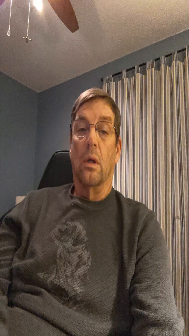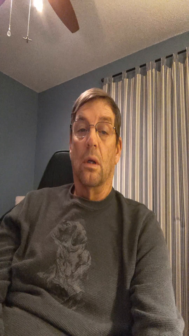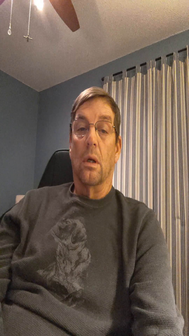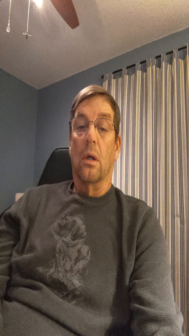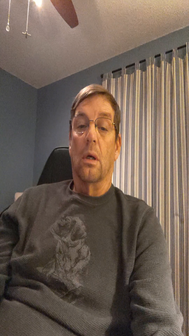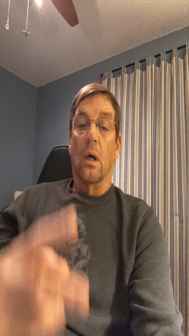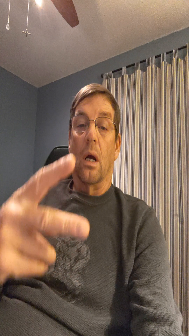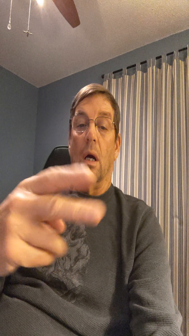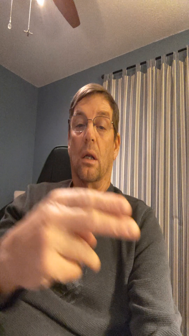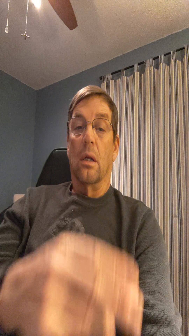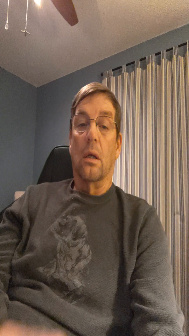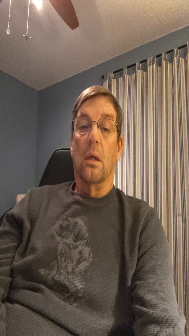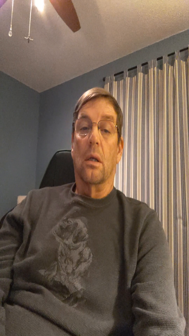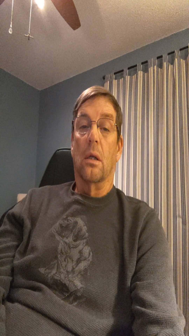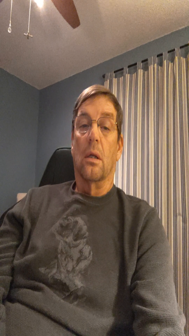cut